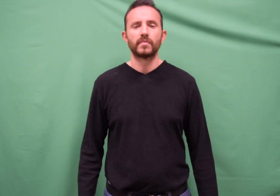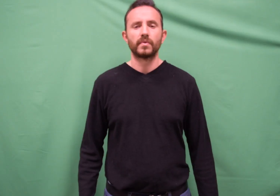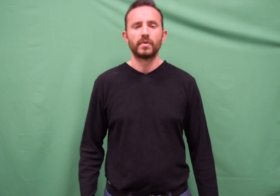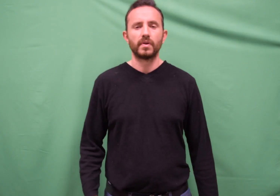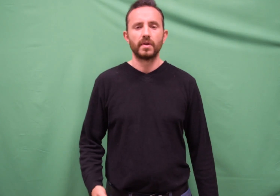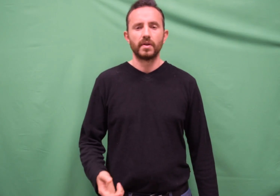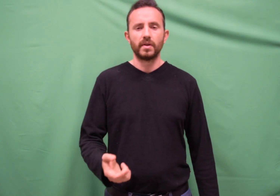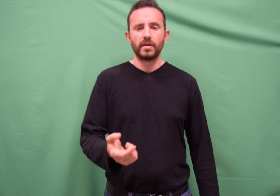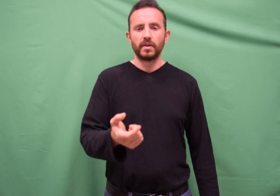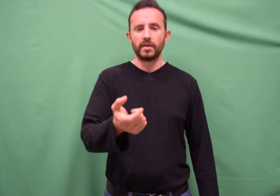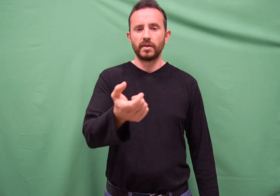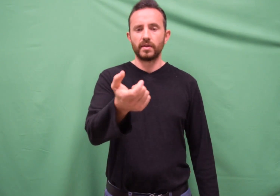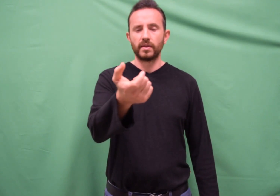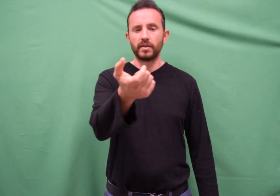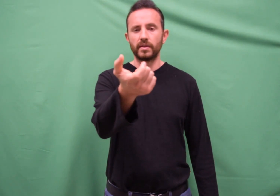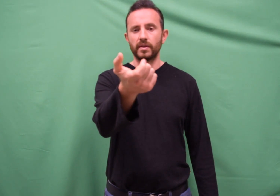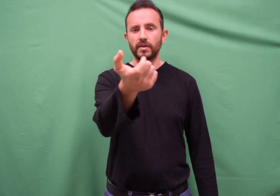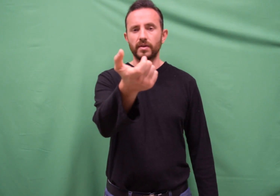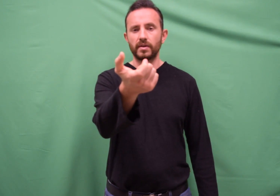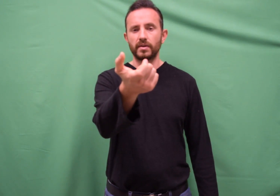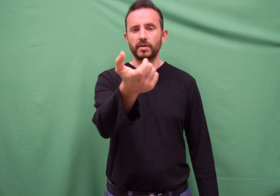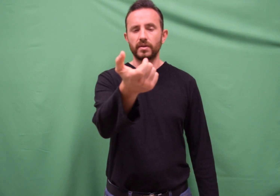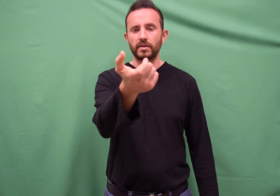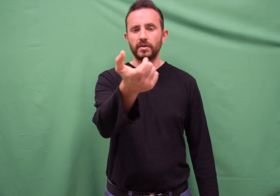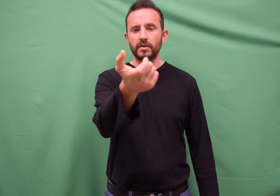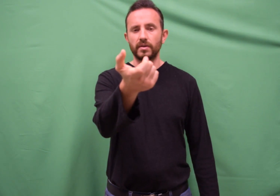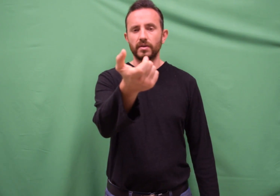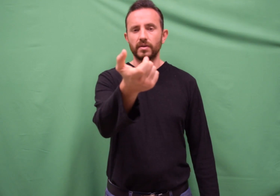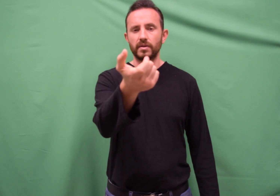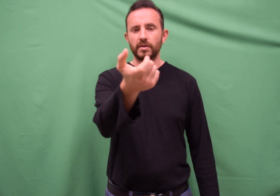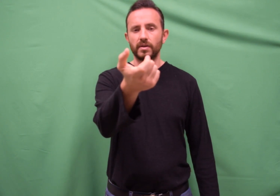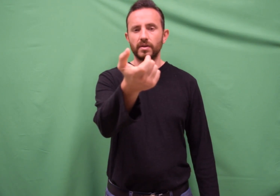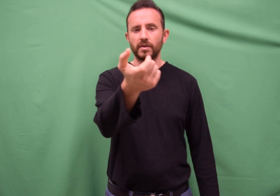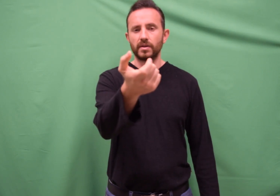dinero